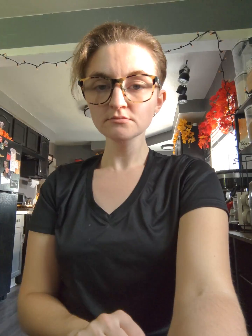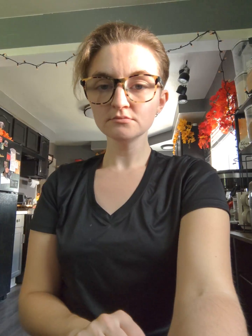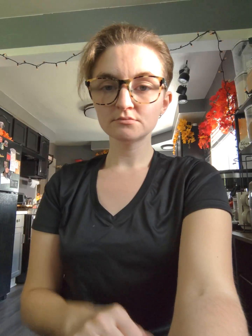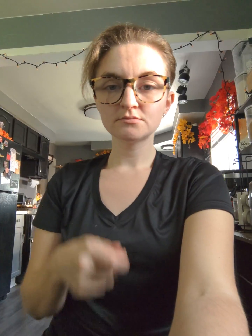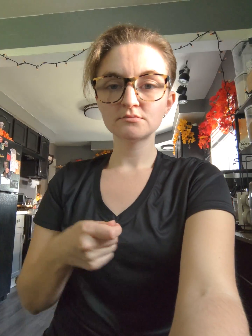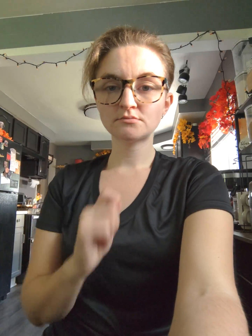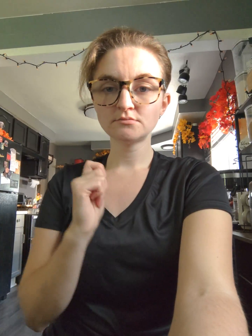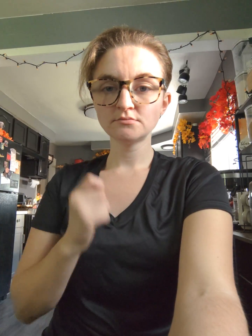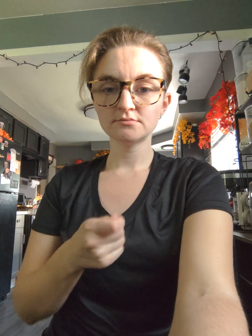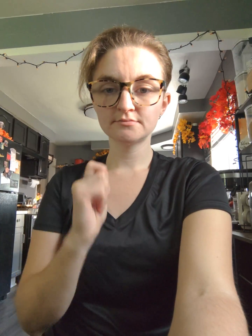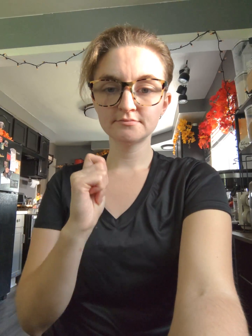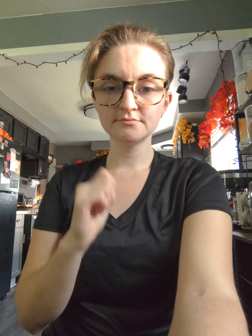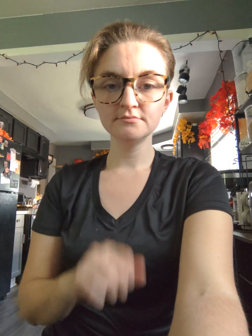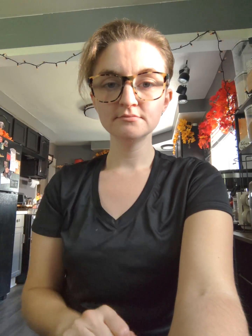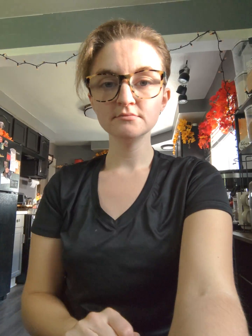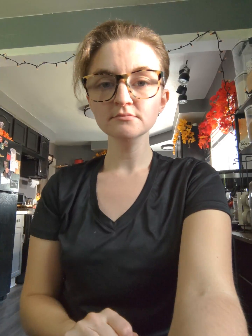shovel